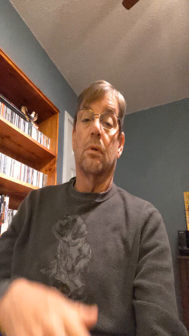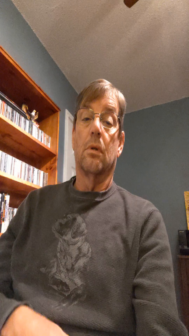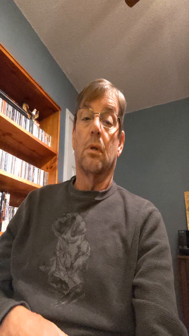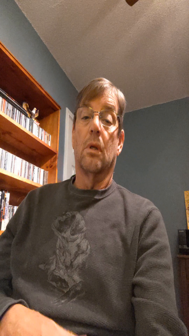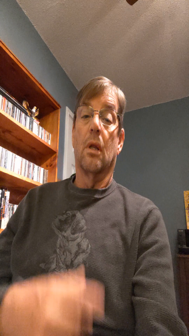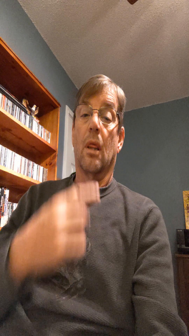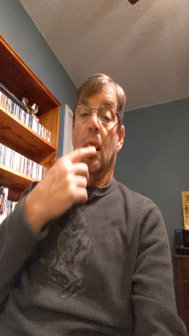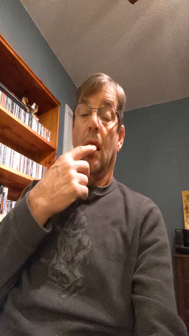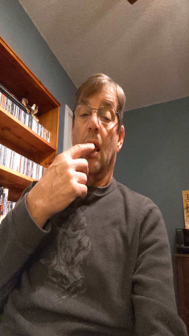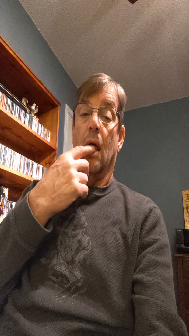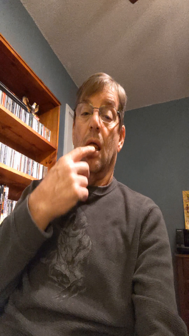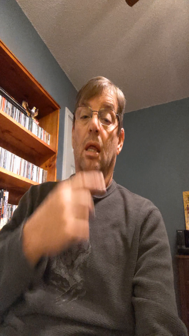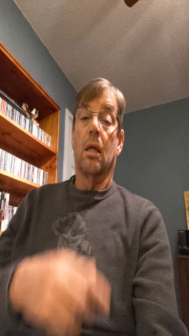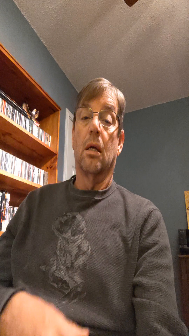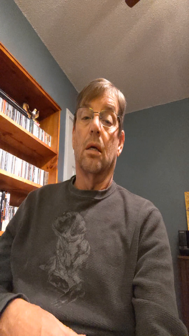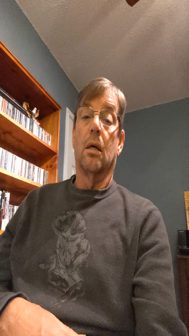tongue